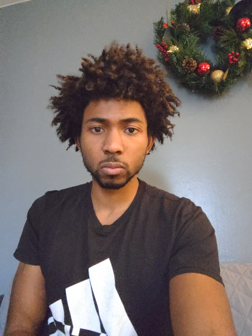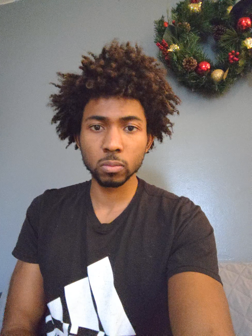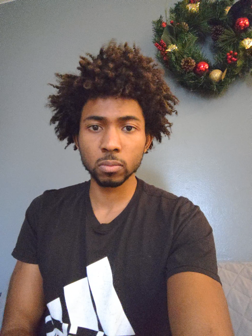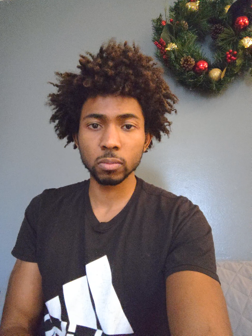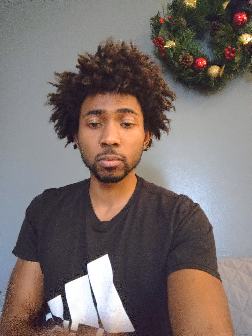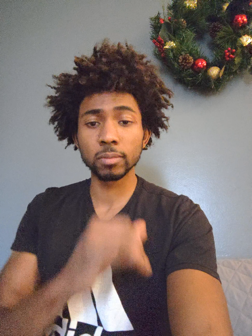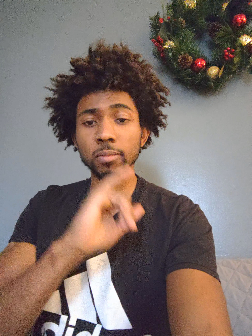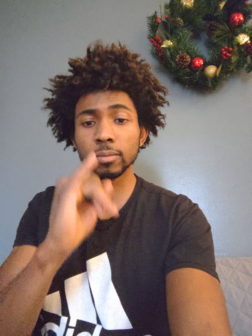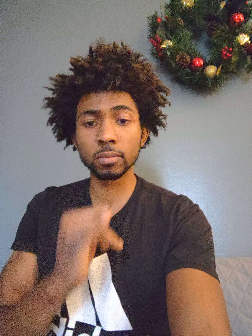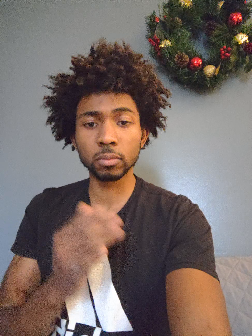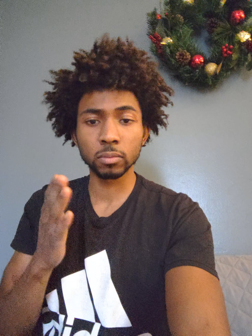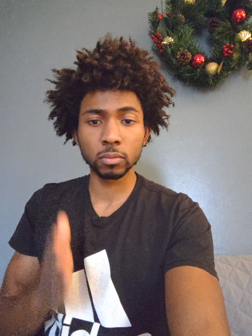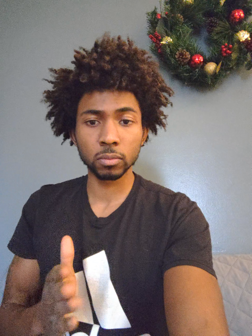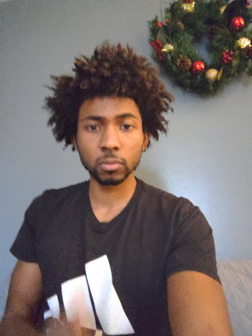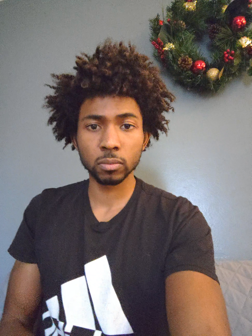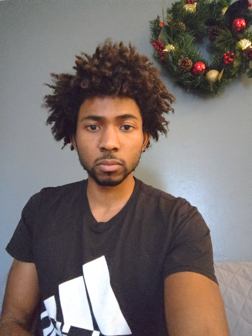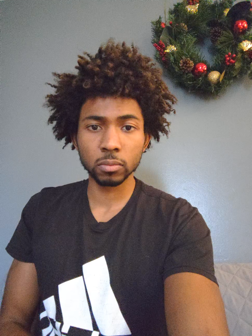drawer